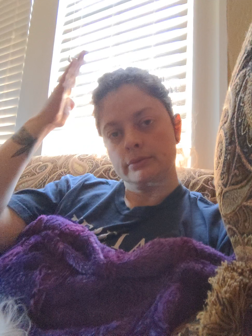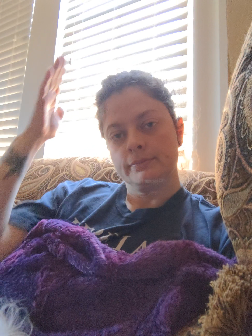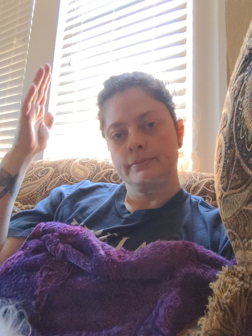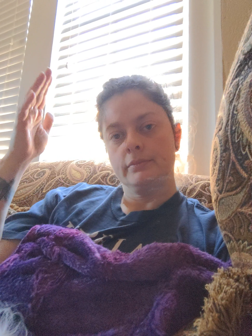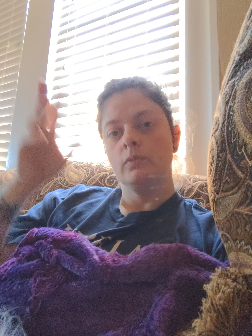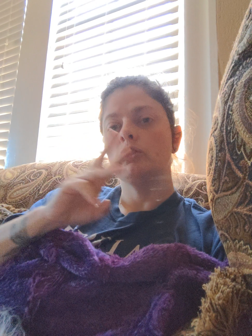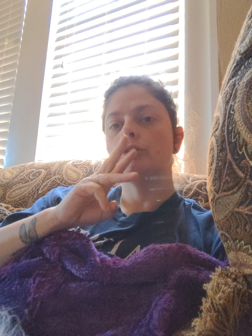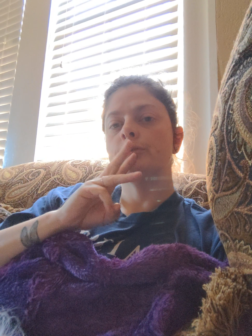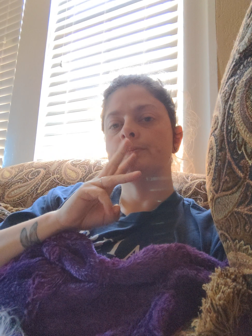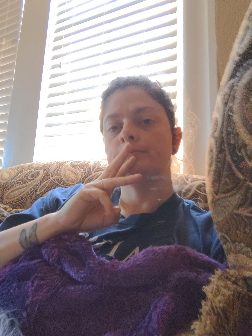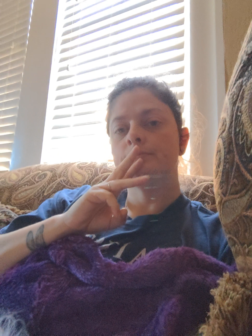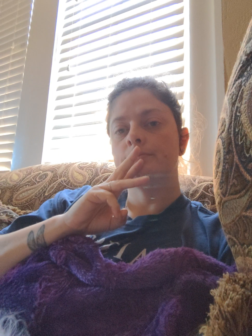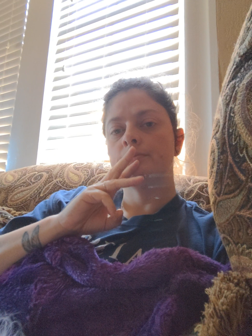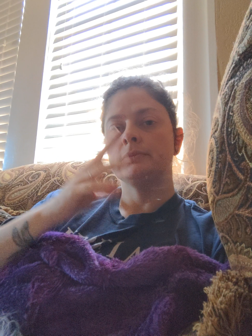water